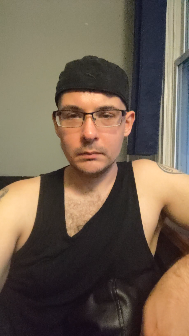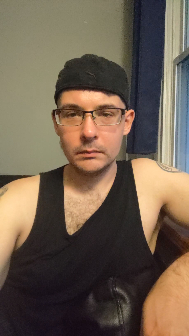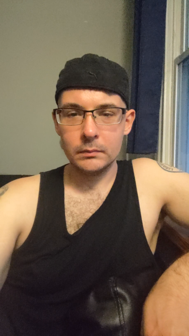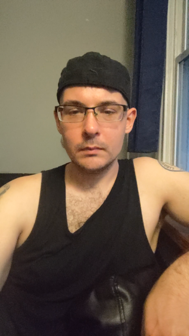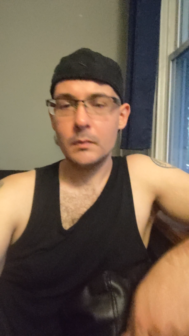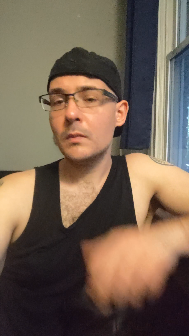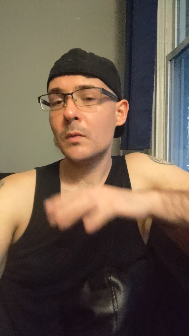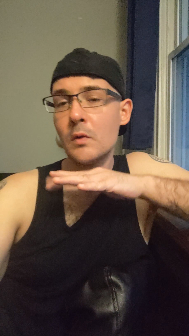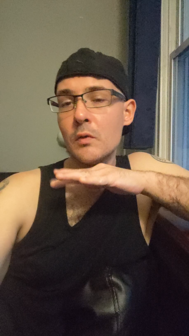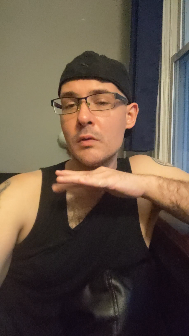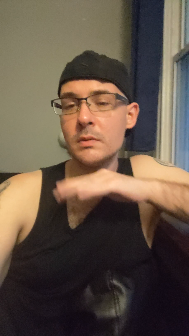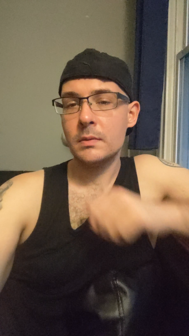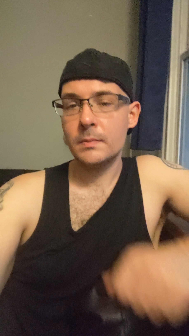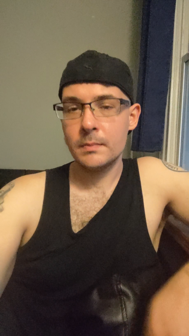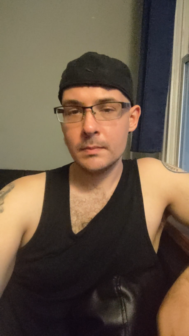naughty